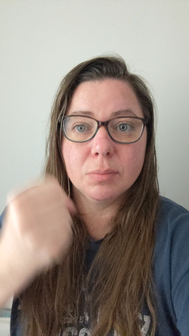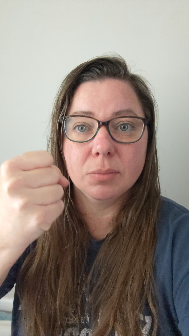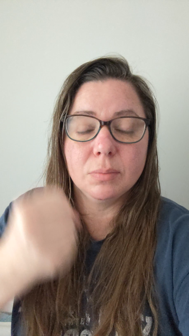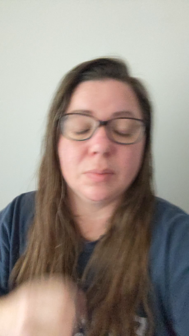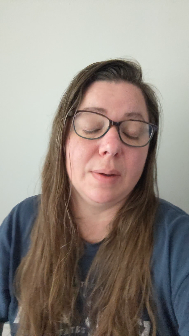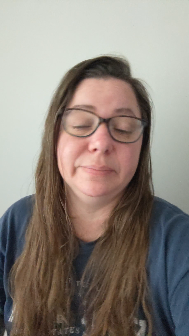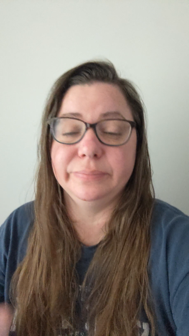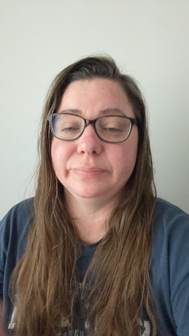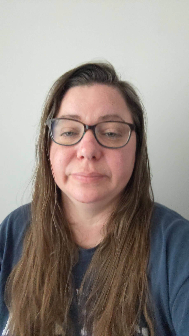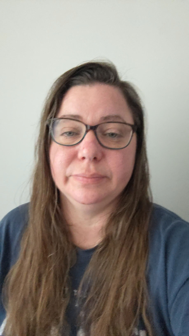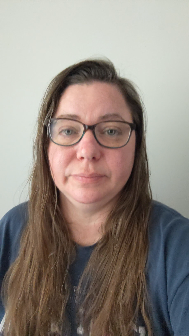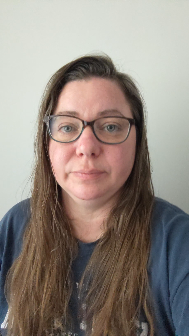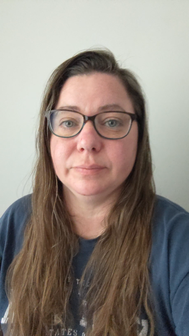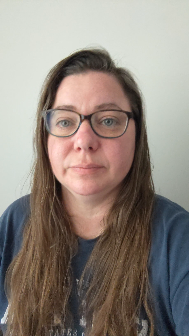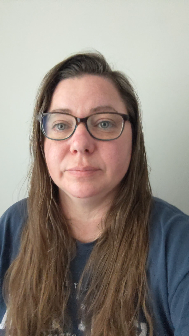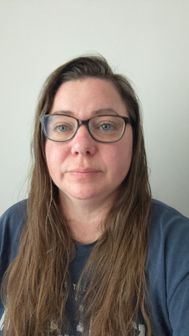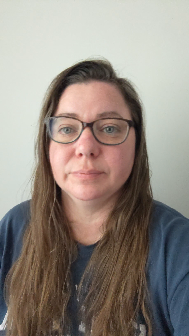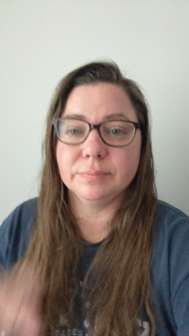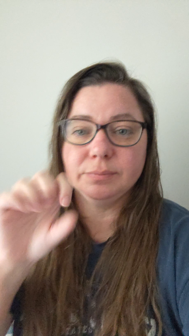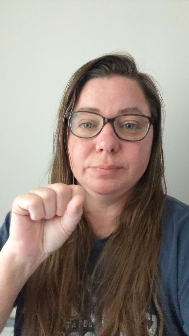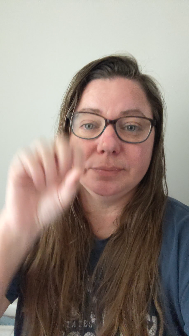ladder